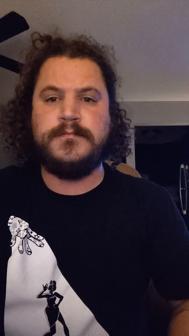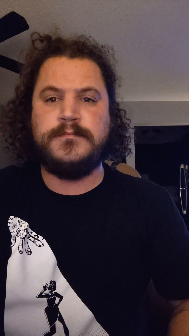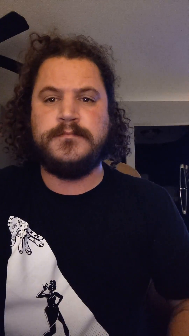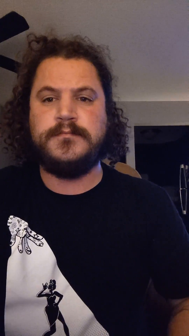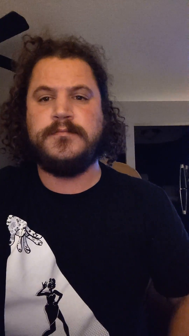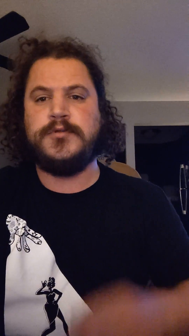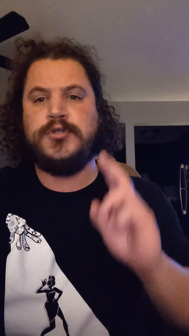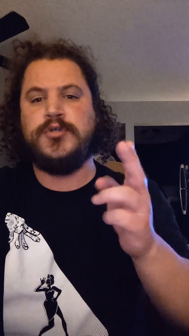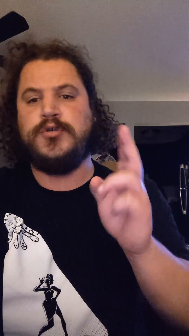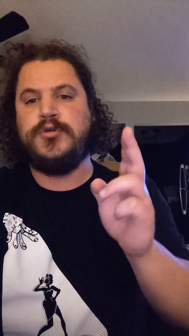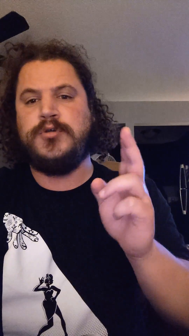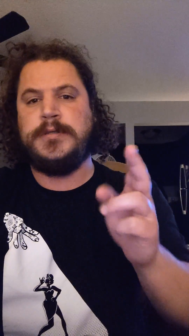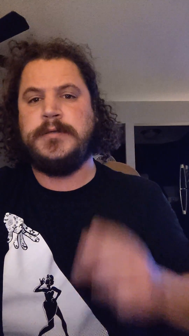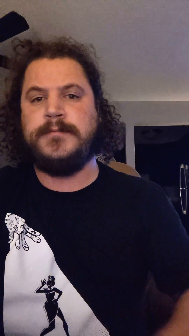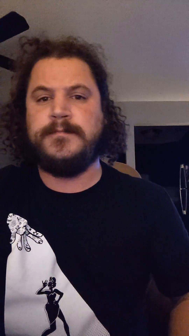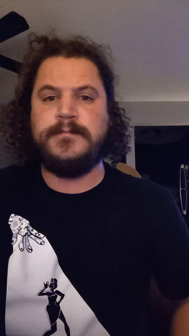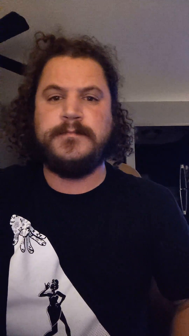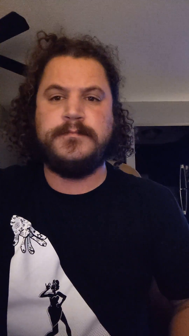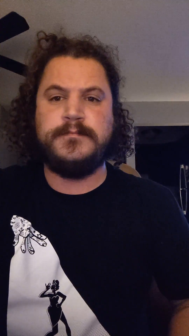hurry